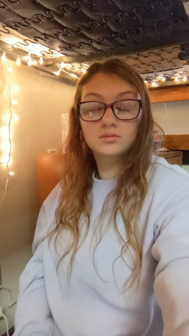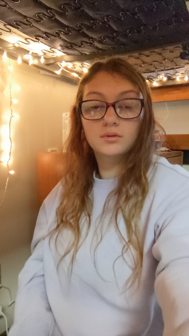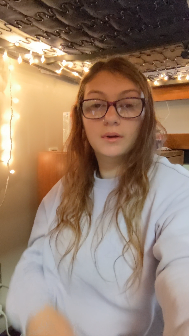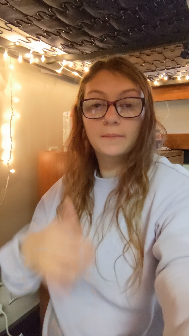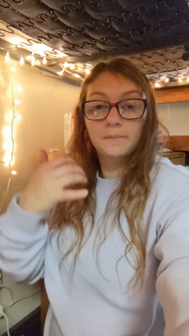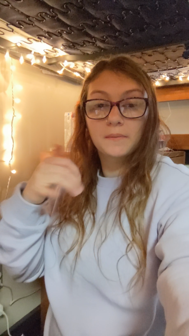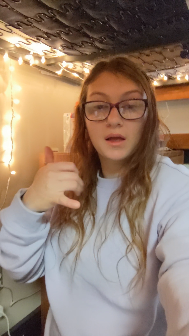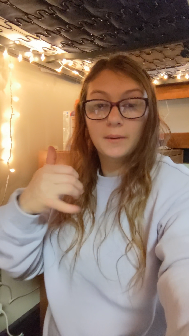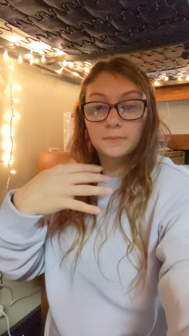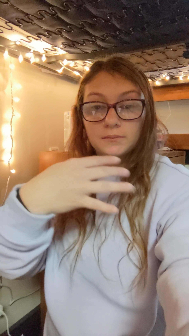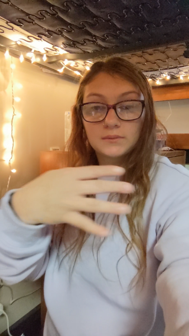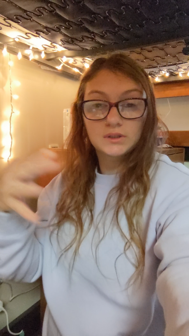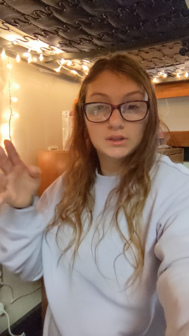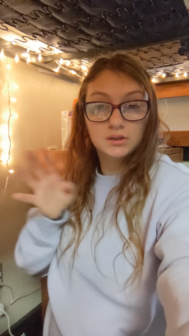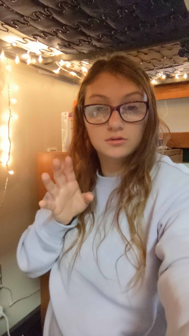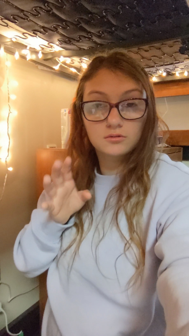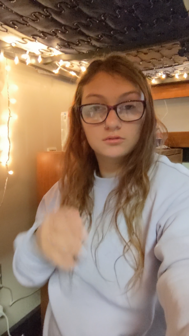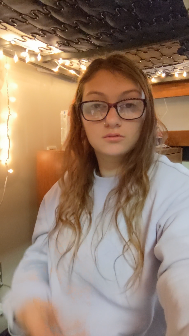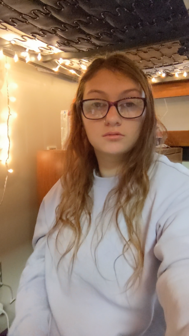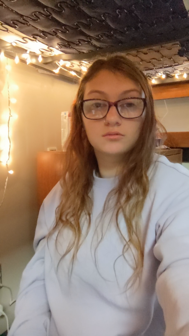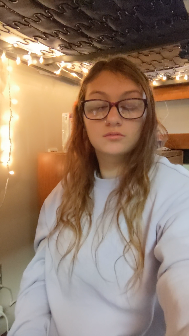playpen